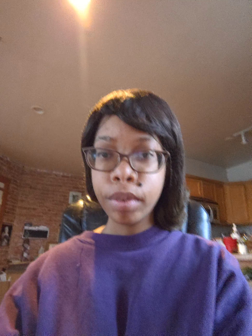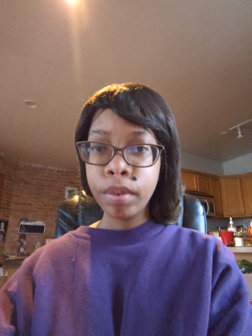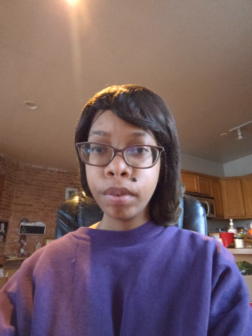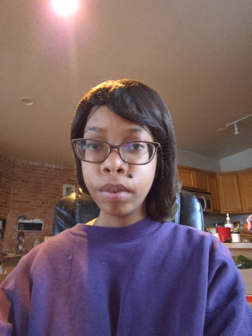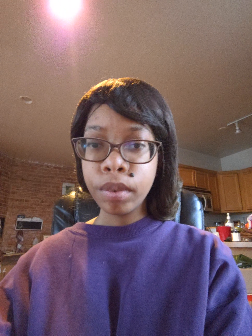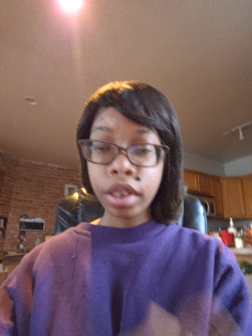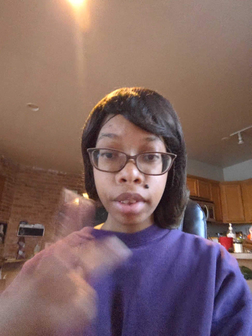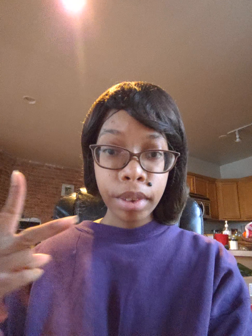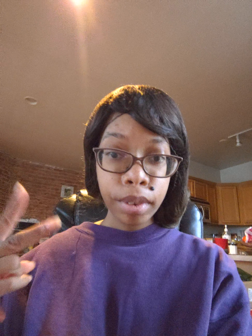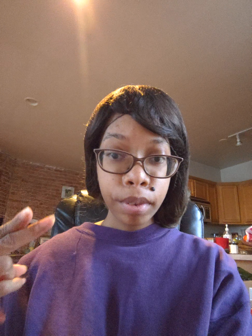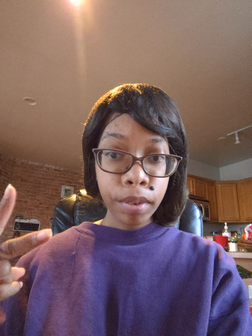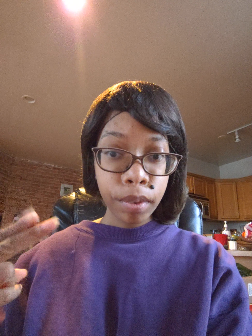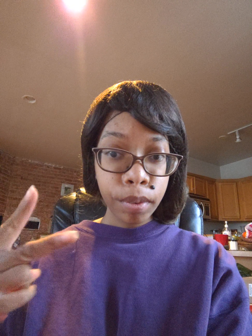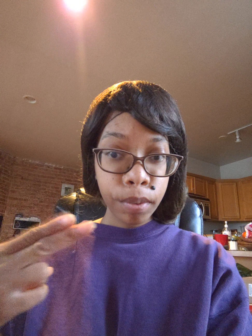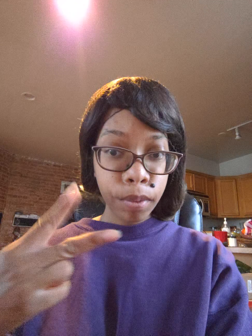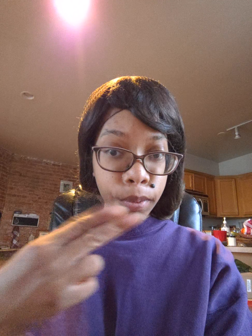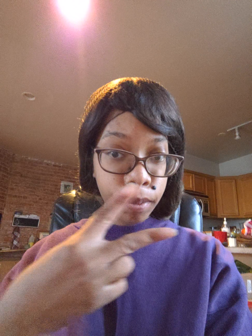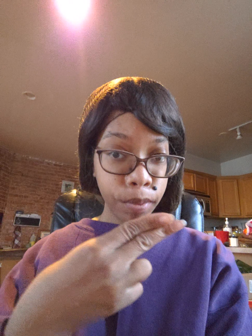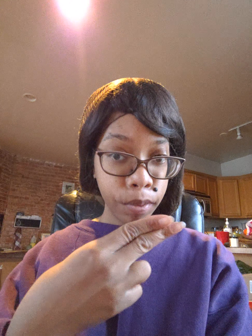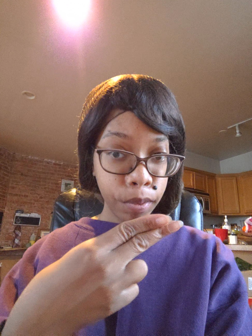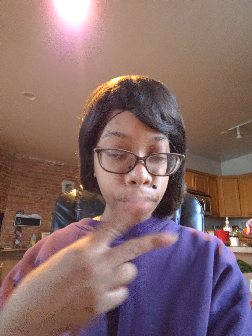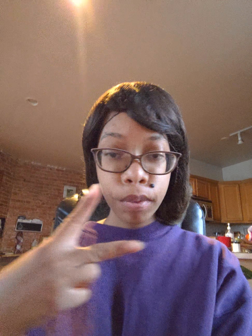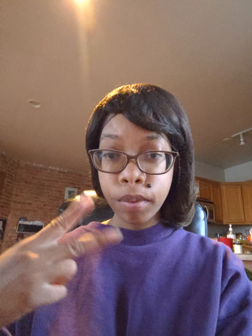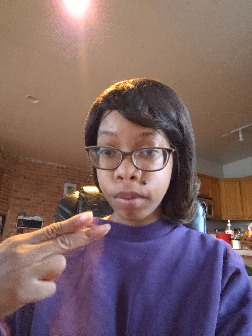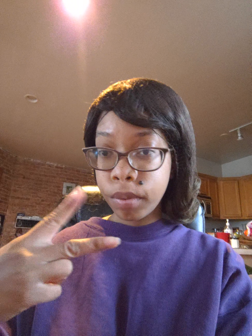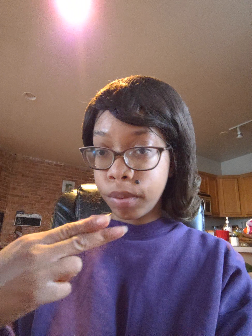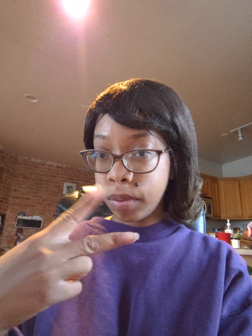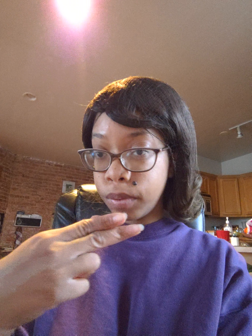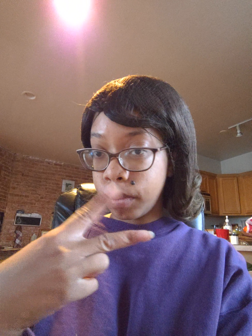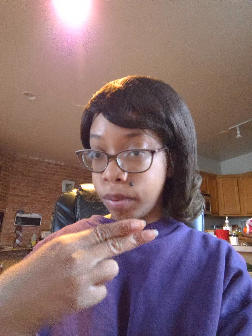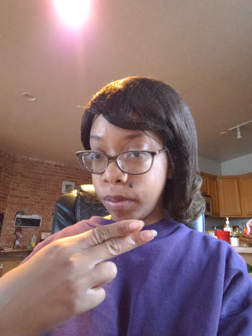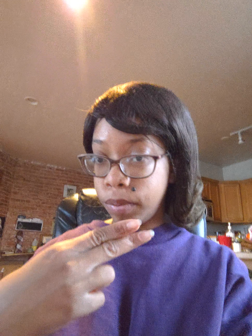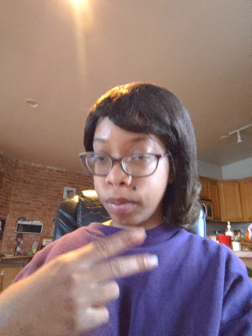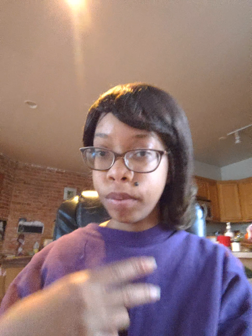scissors